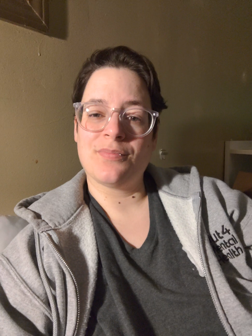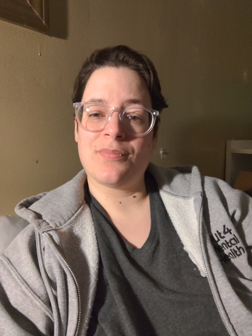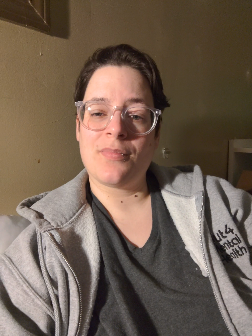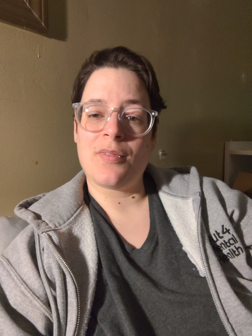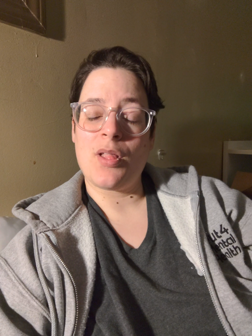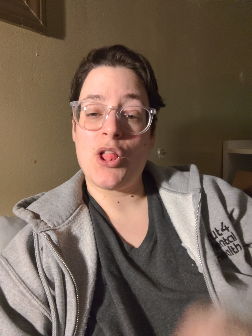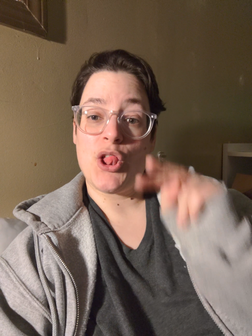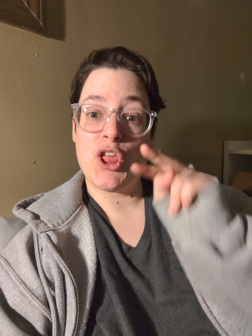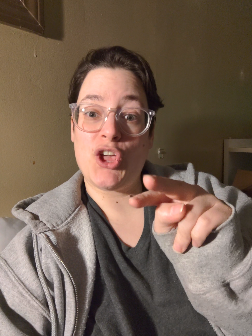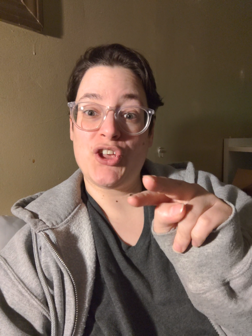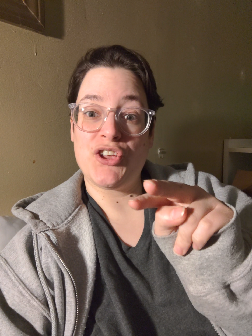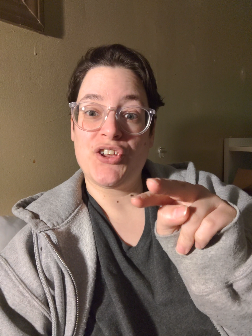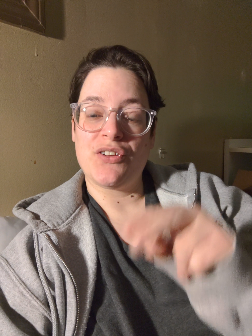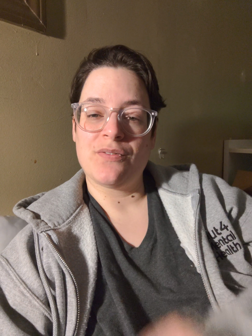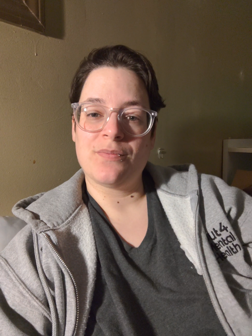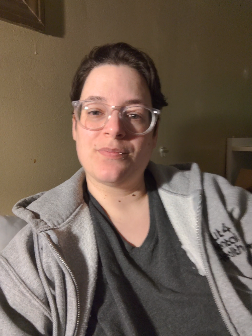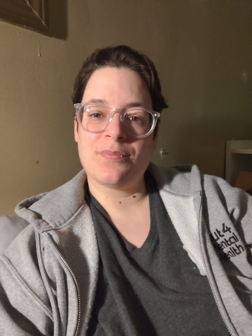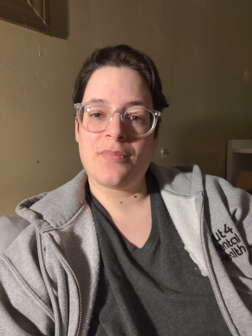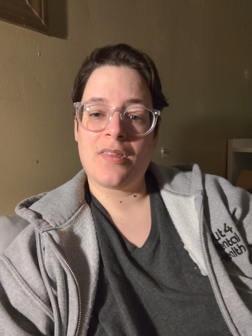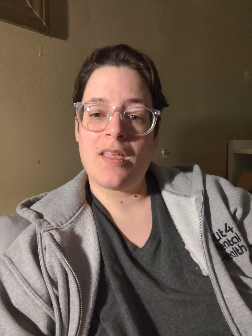look